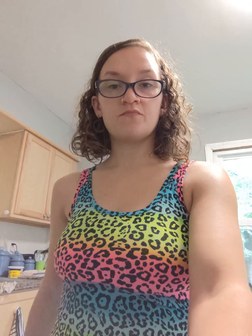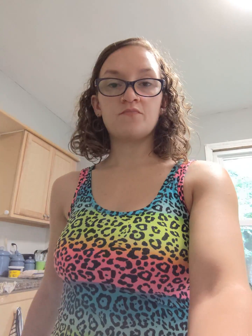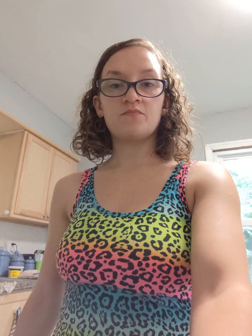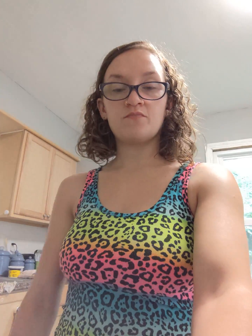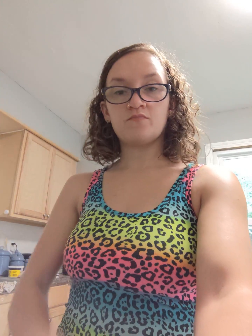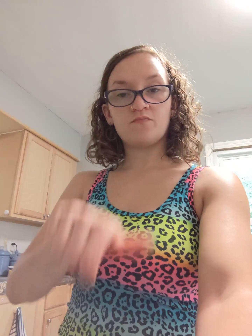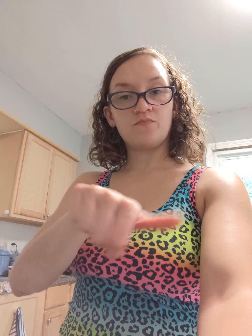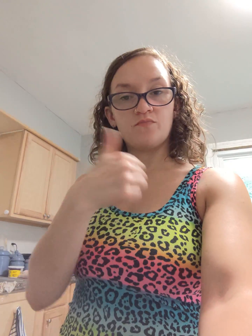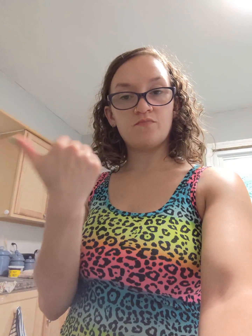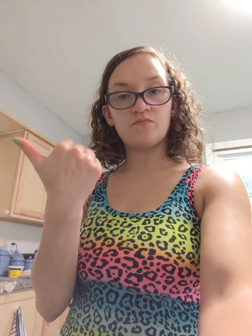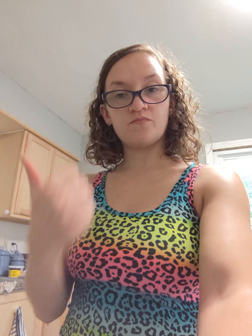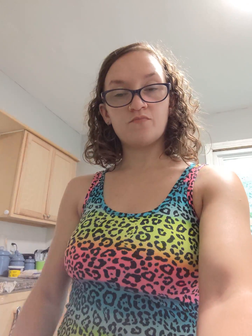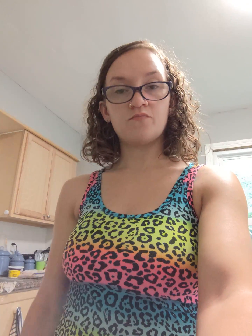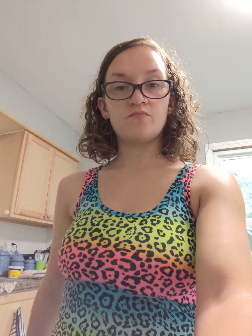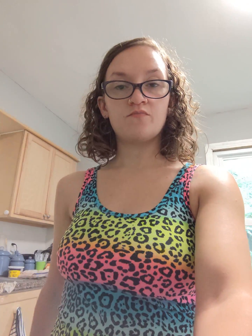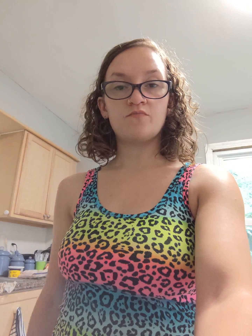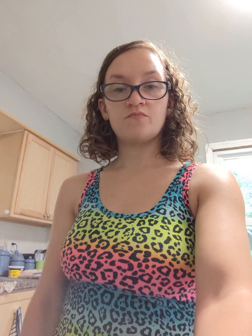other